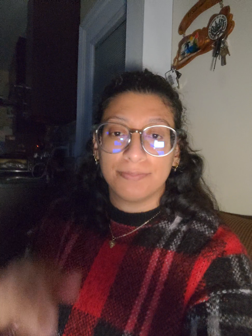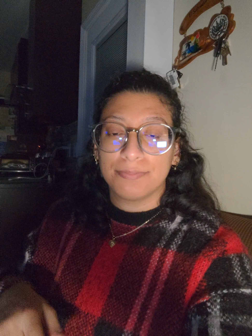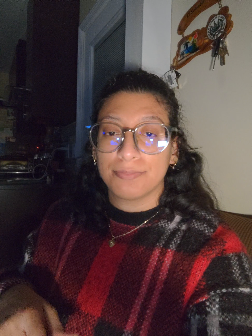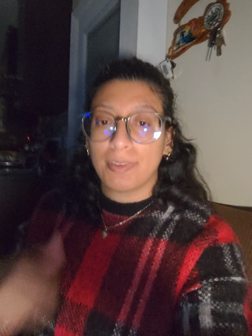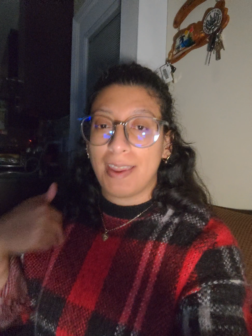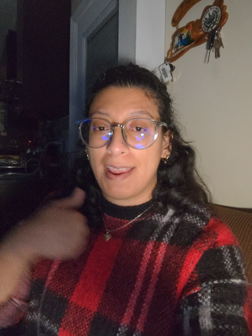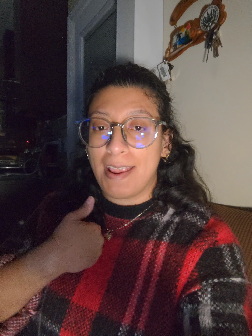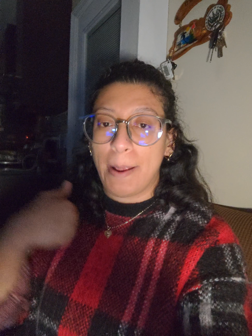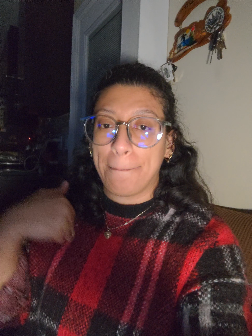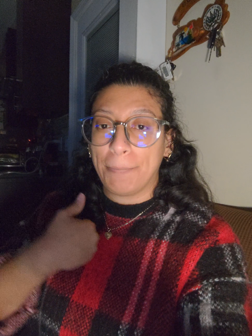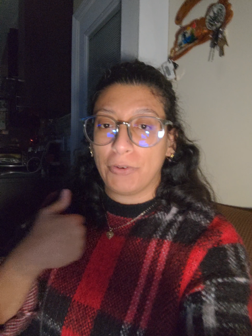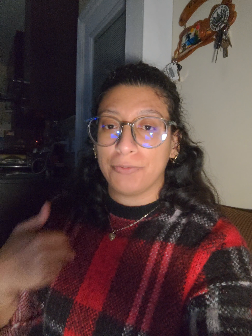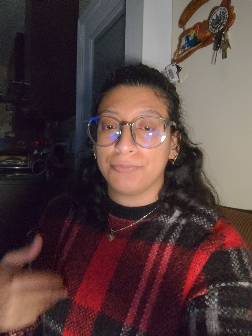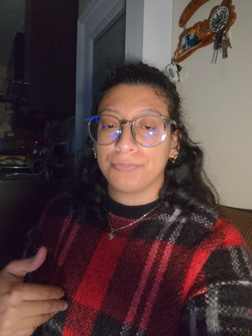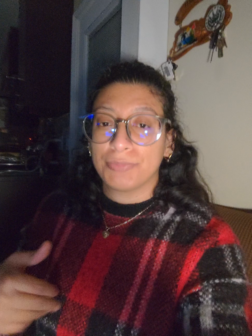animal